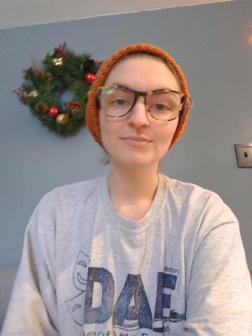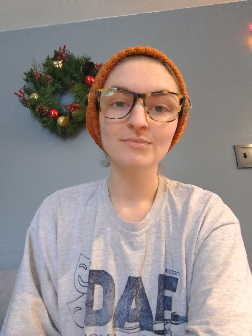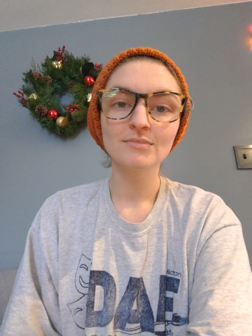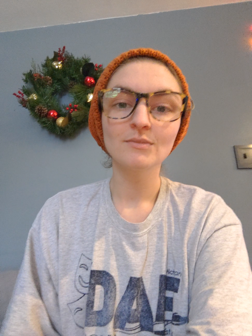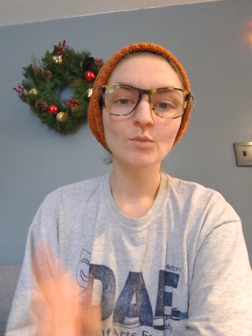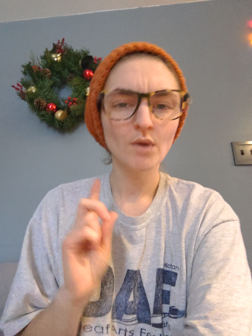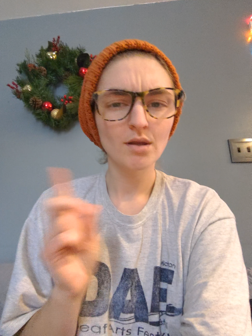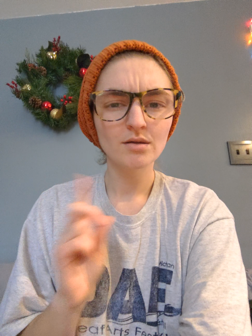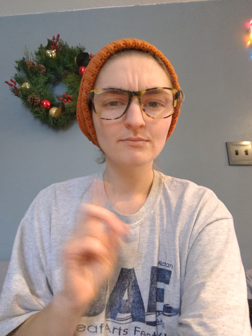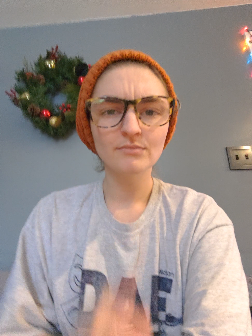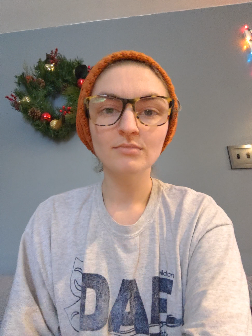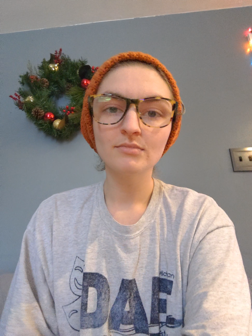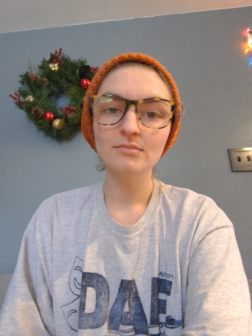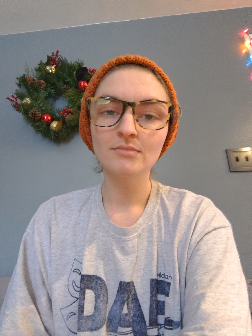where